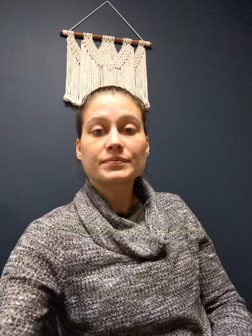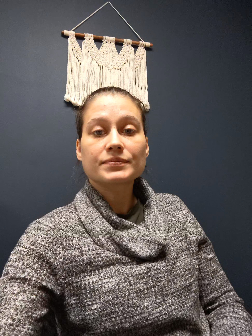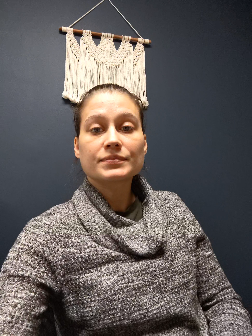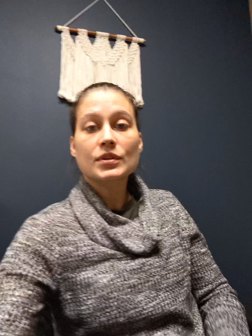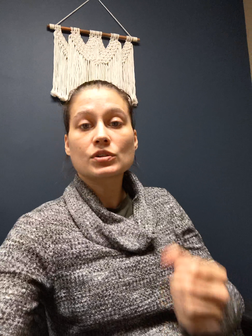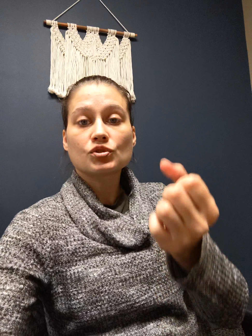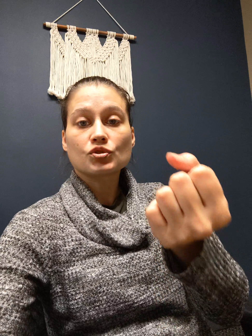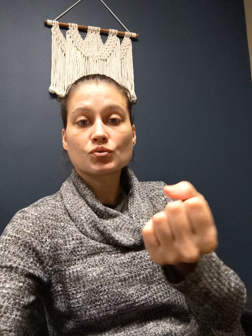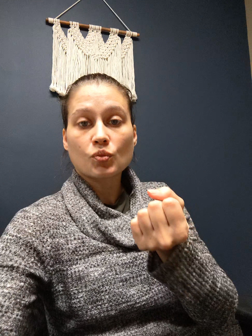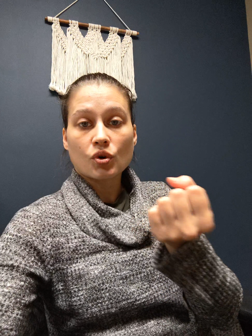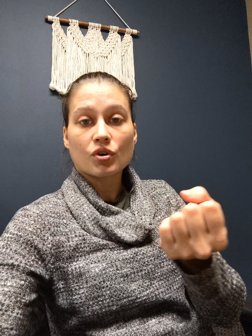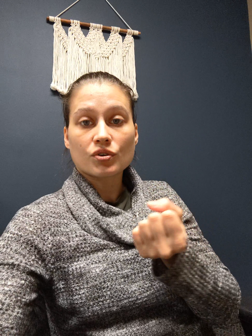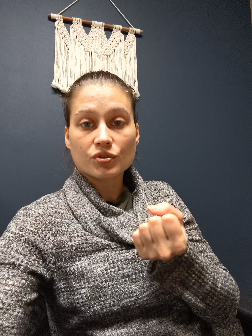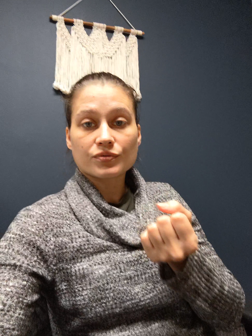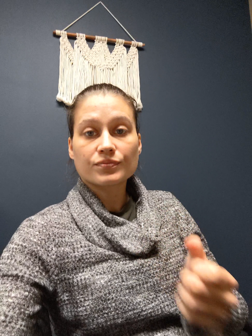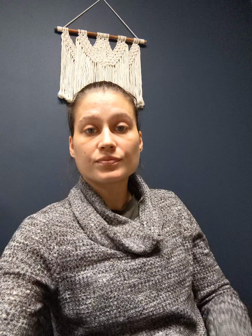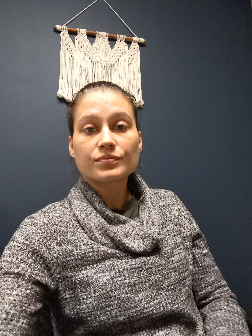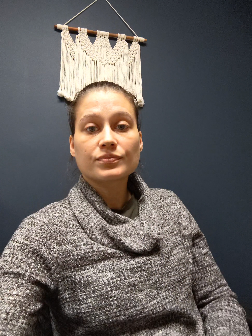drawer